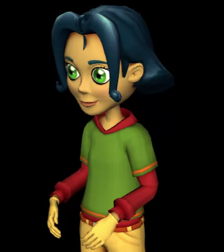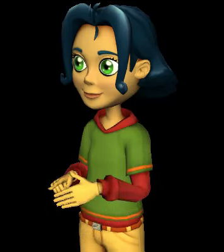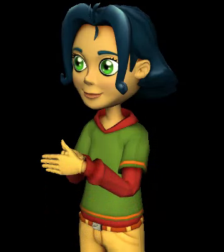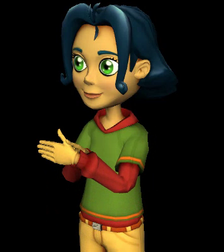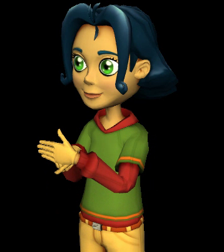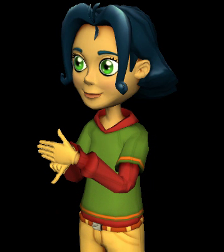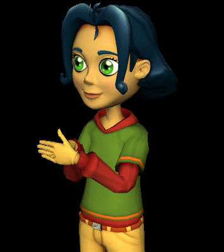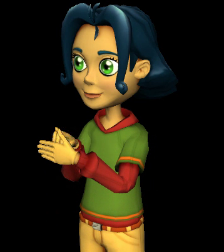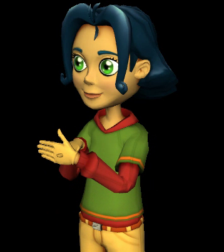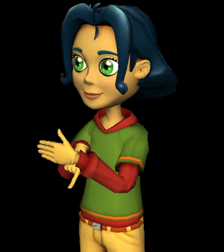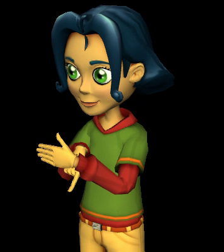يلغي